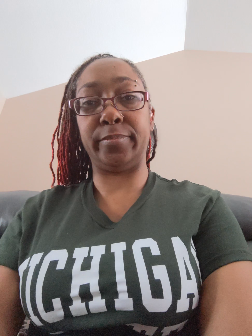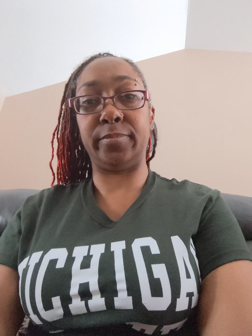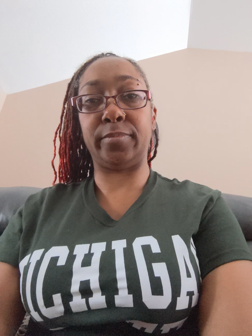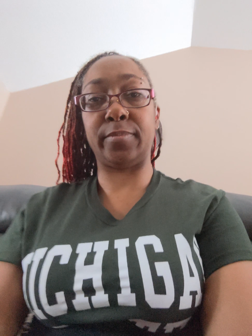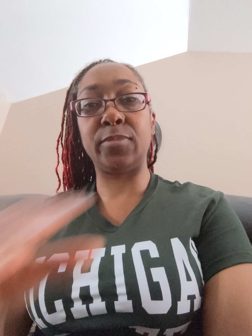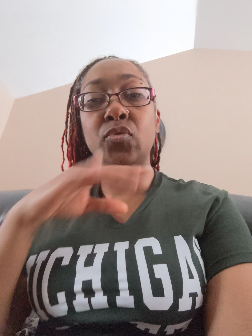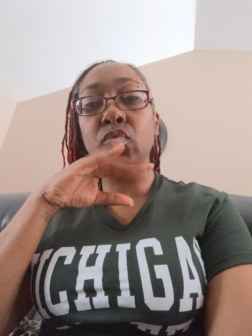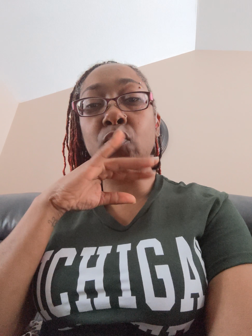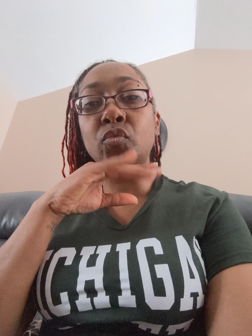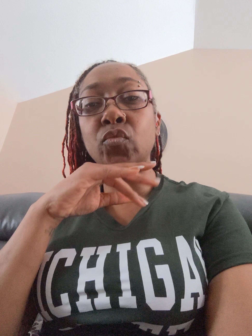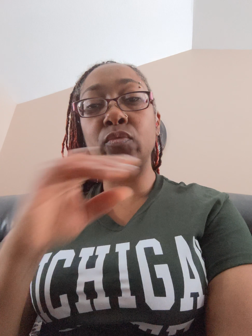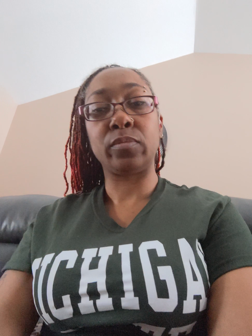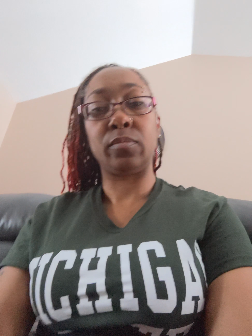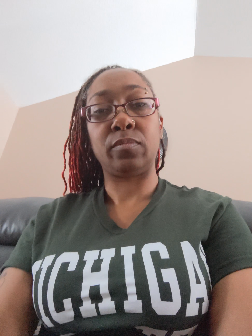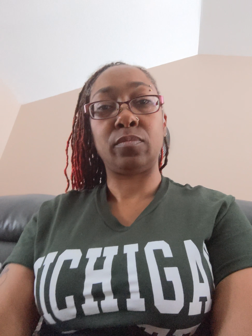dirty